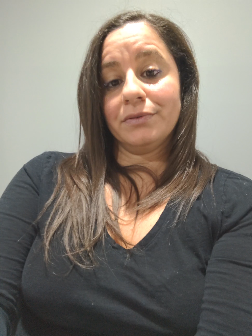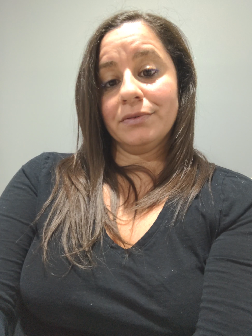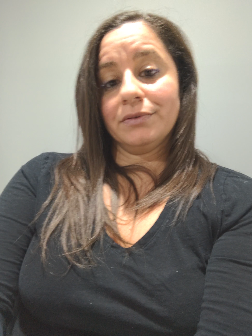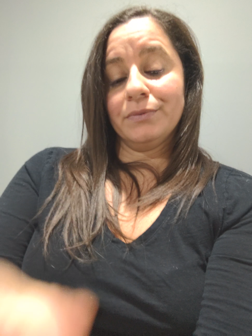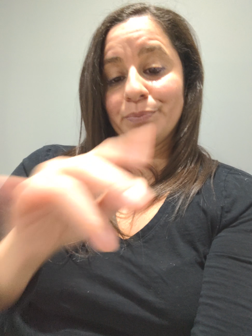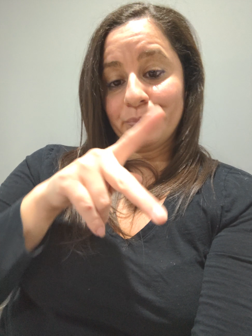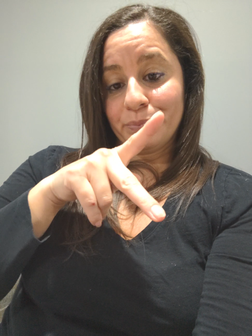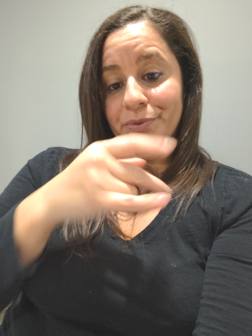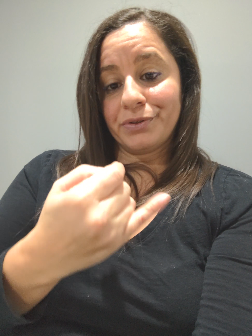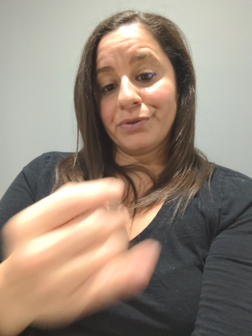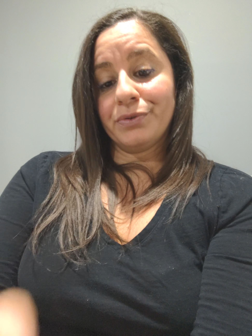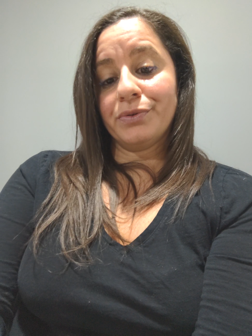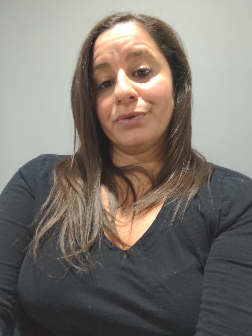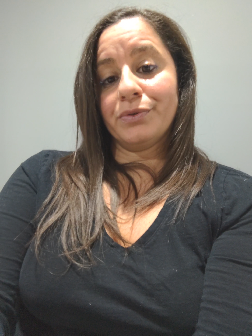pajamas